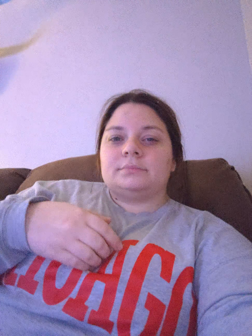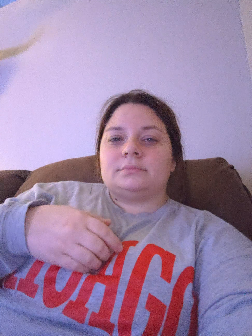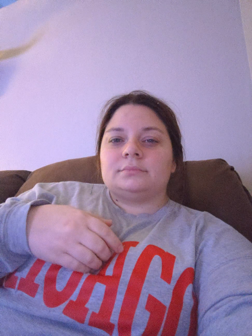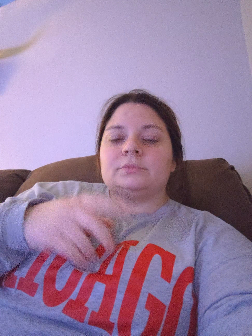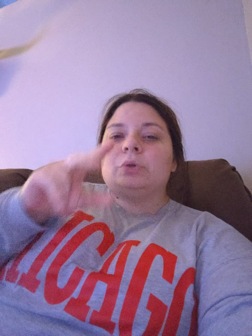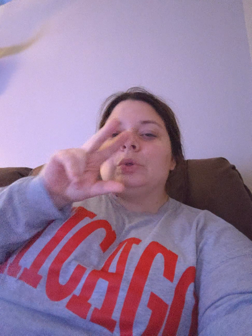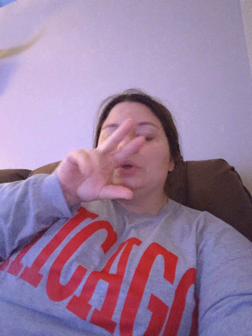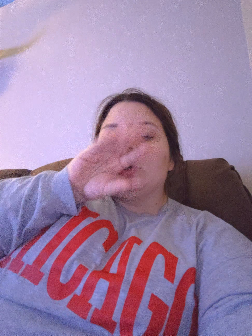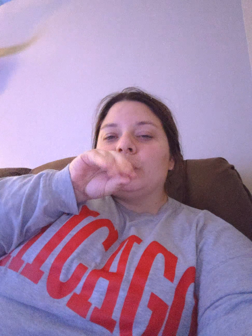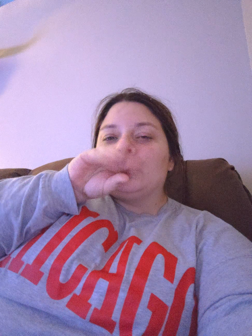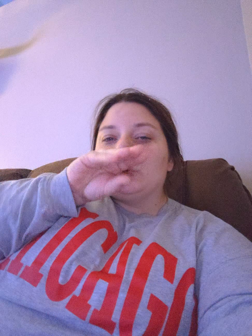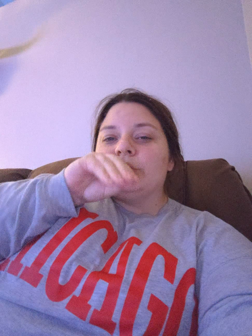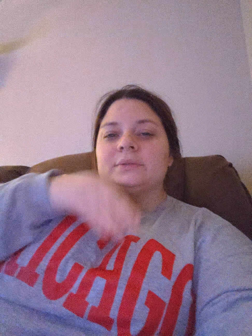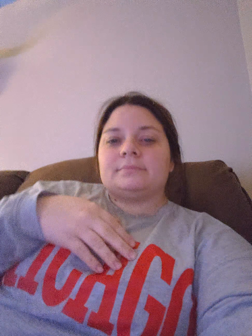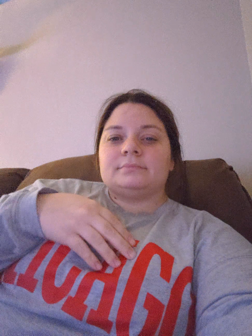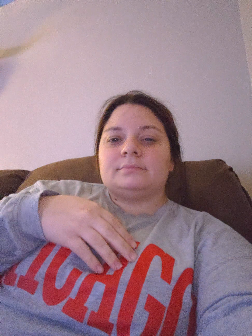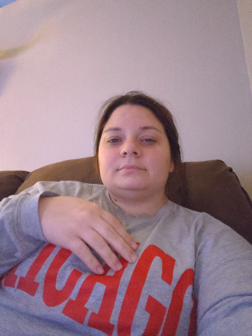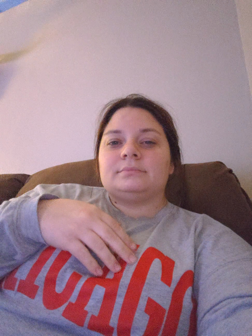goose